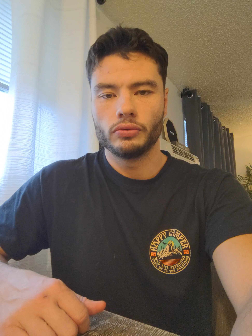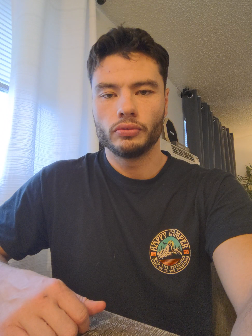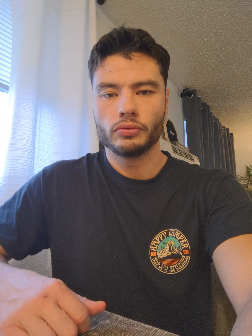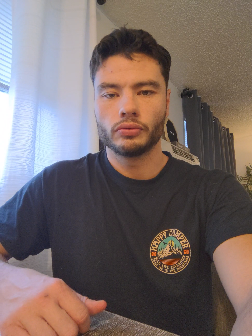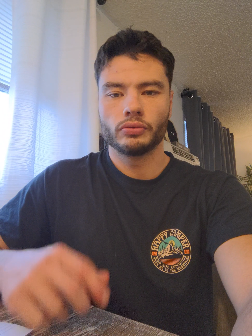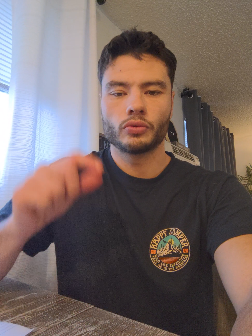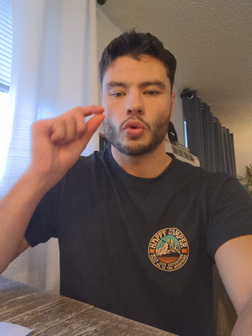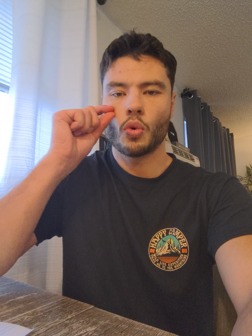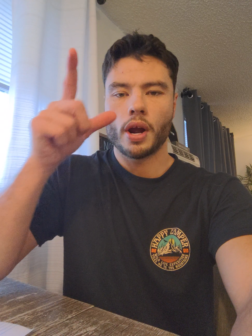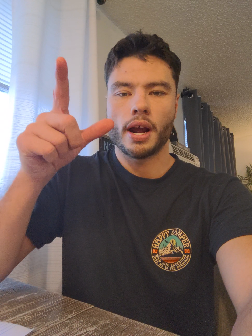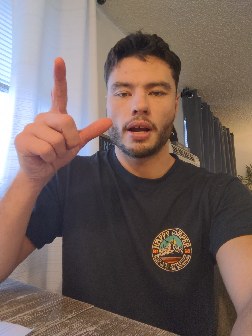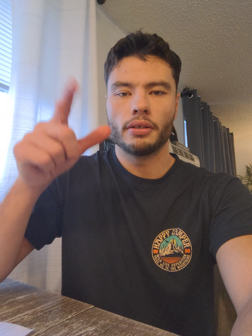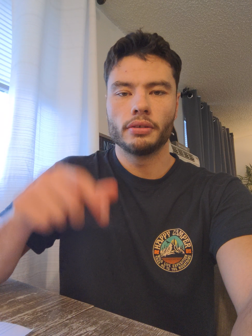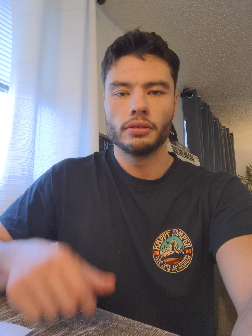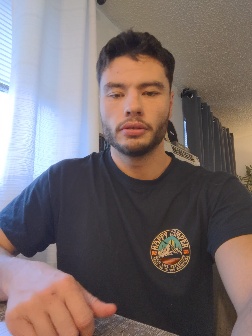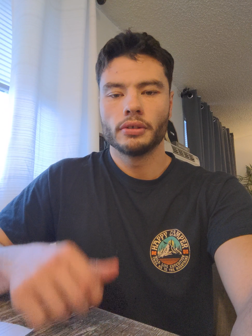wake